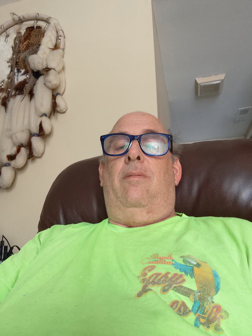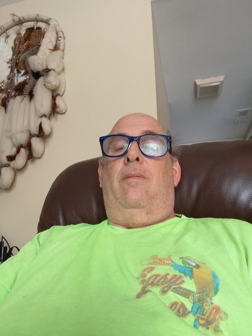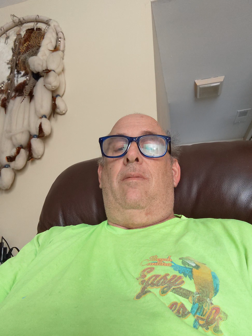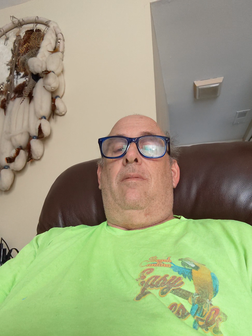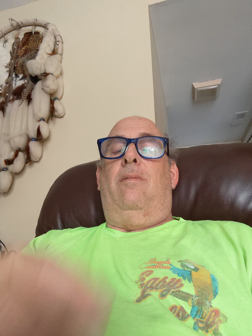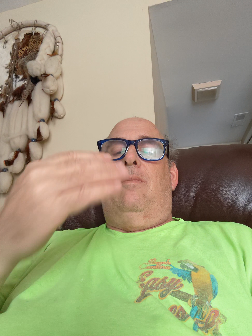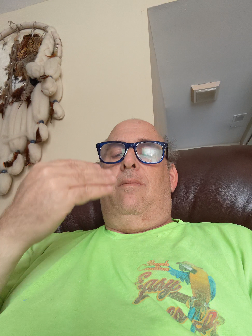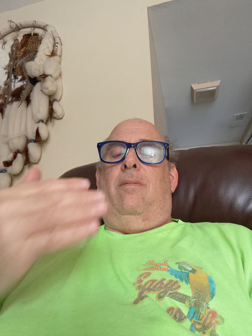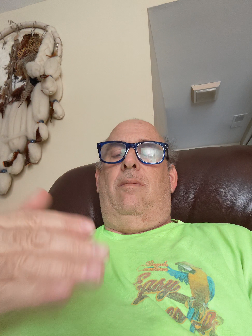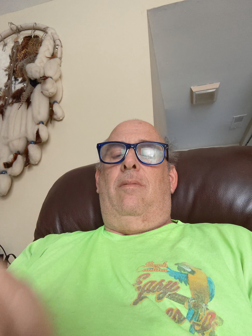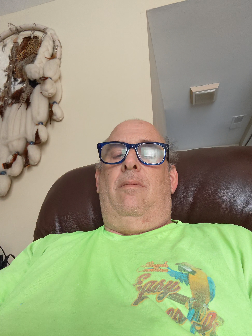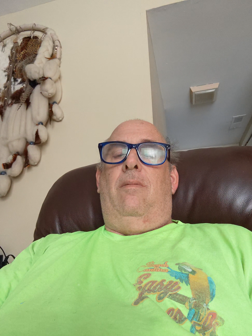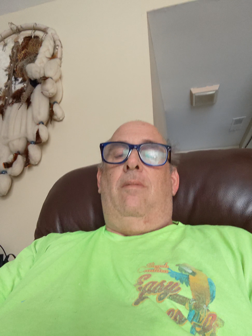now